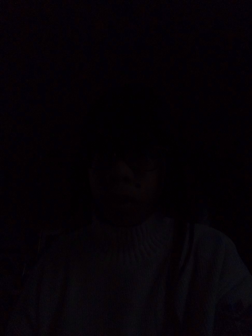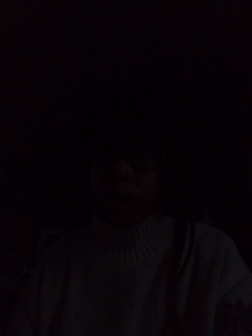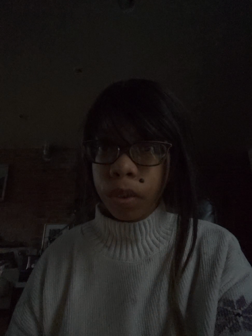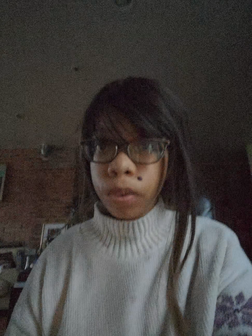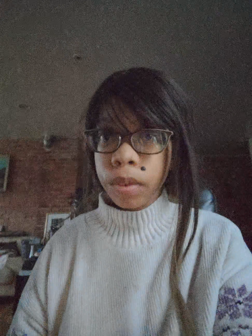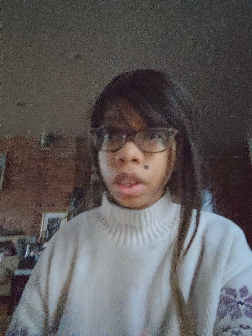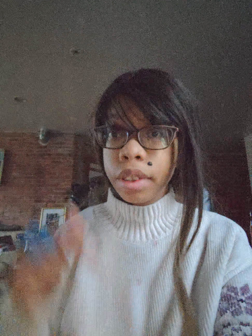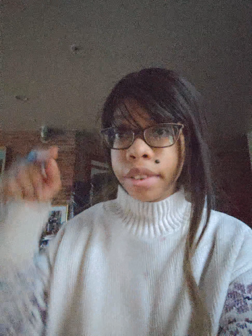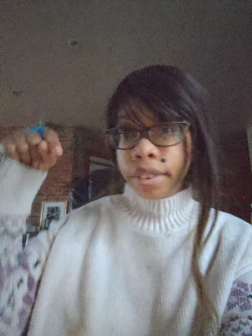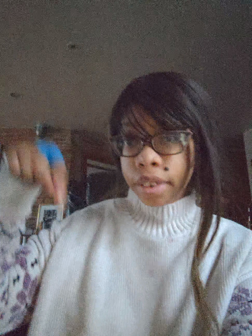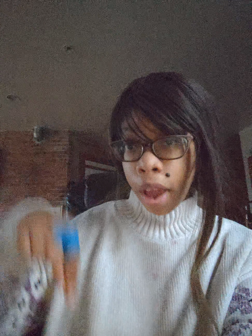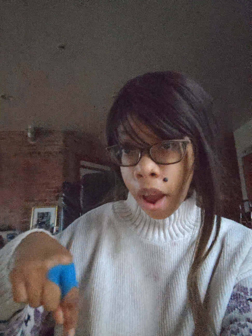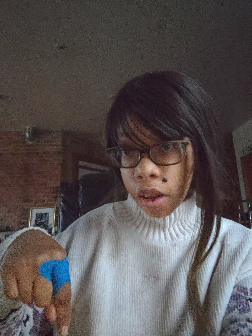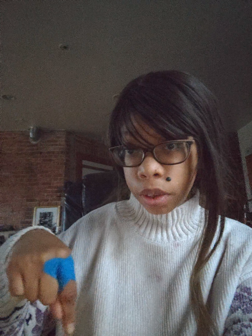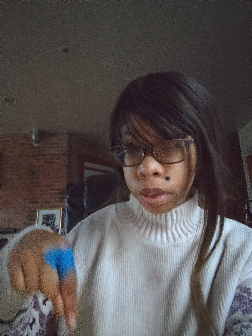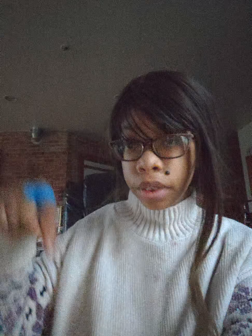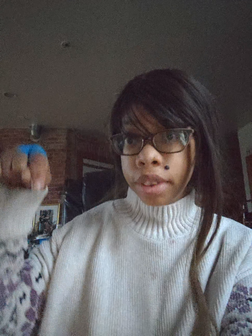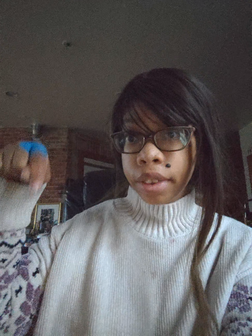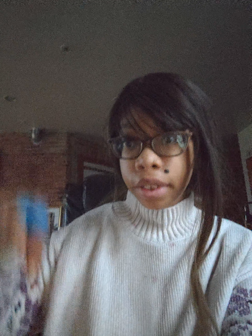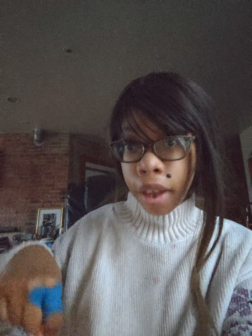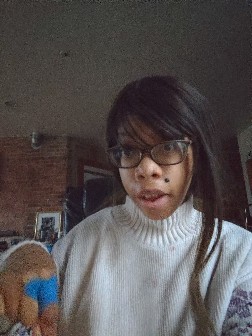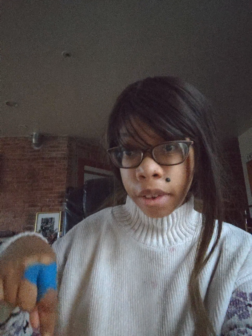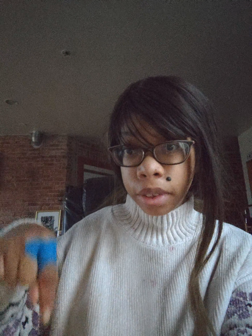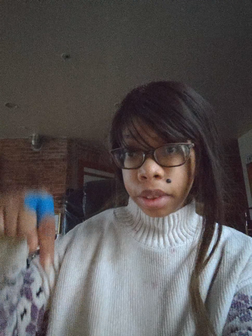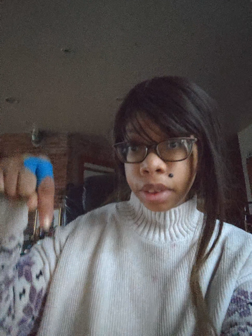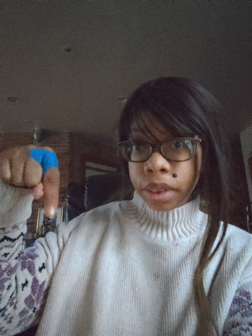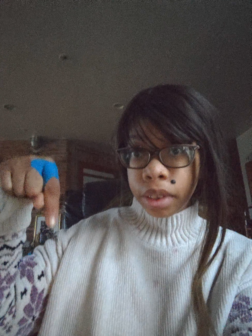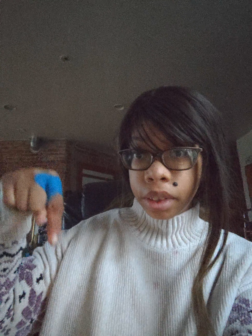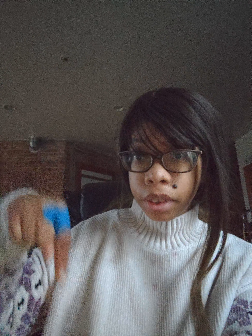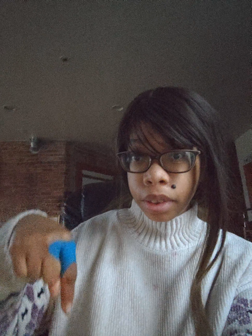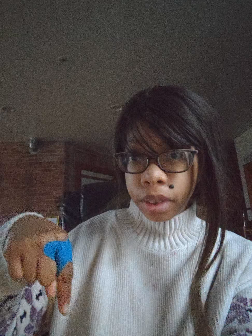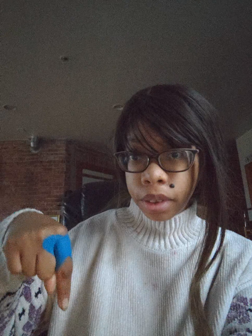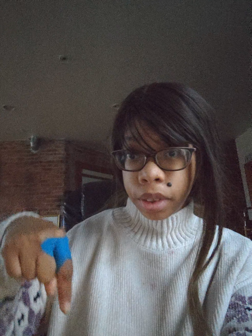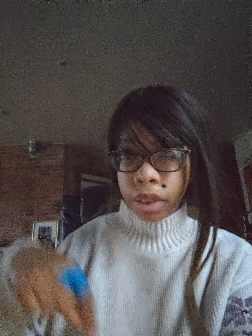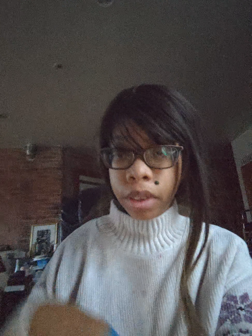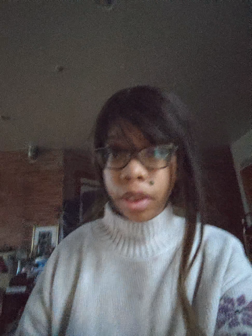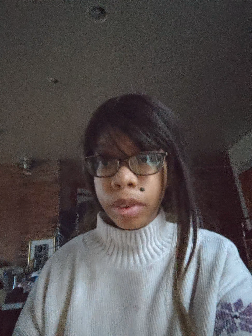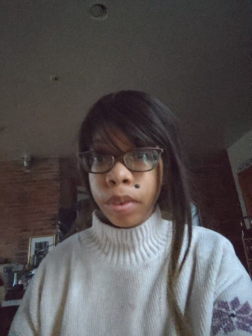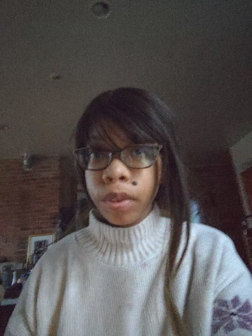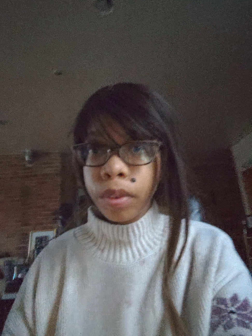down